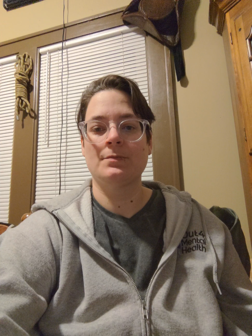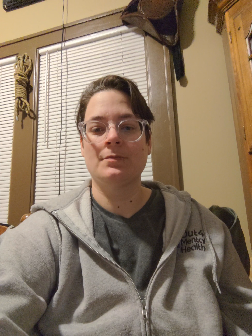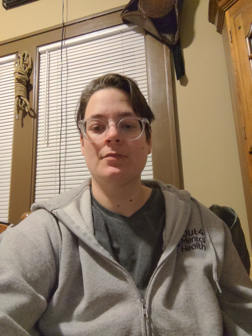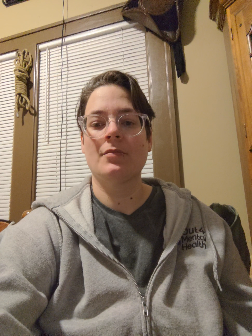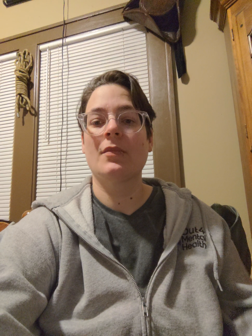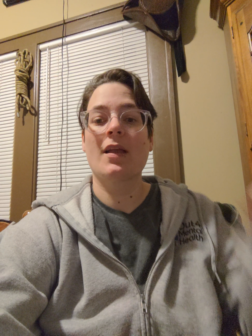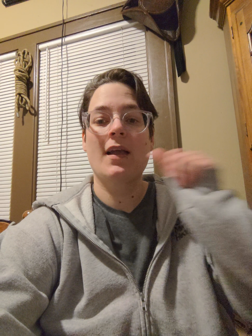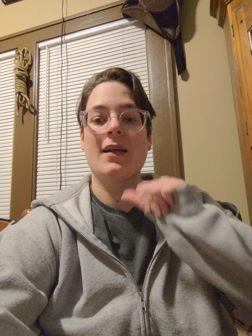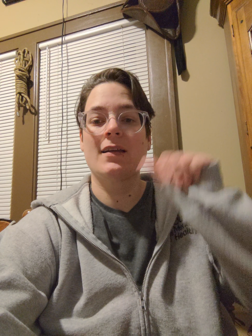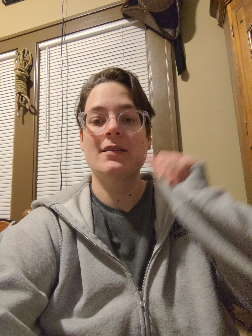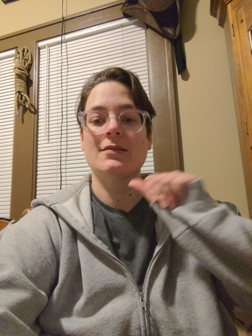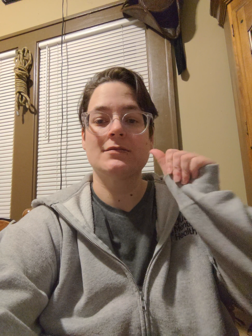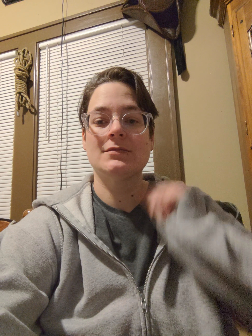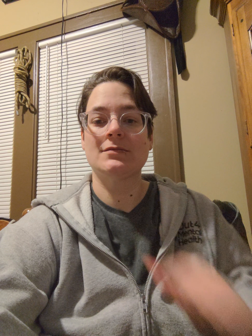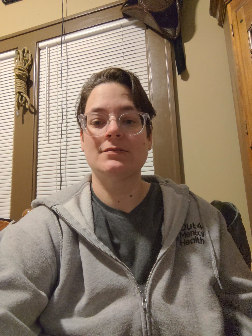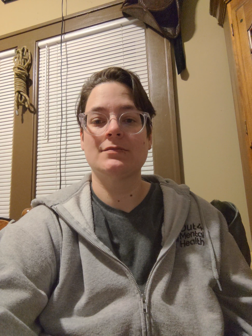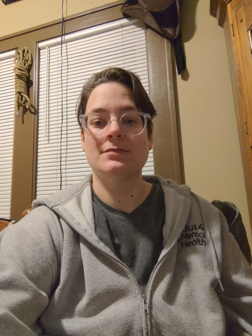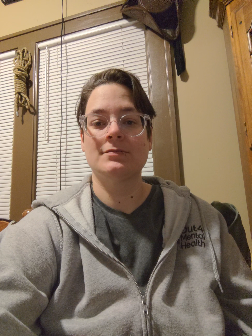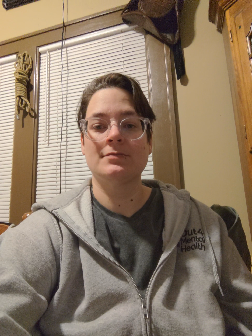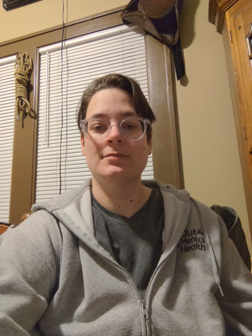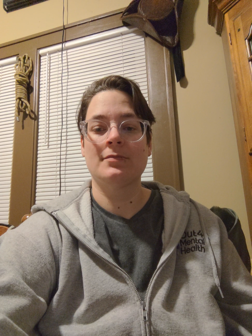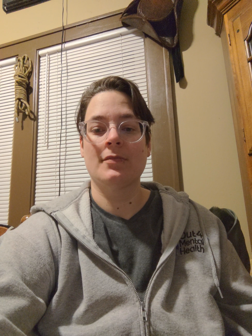aunt